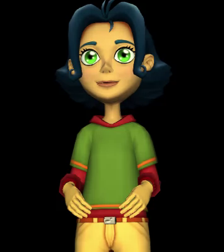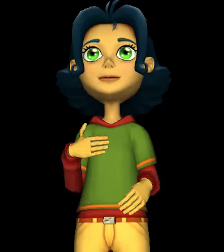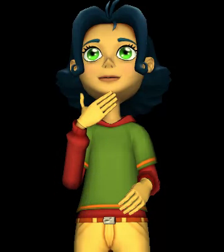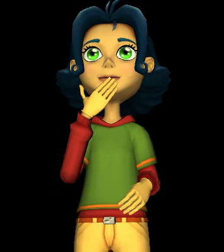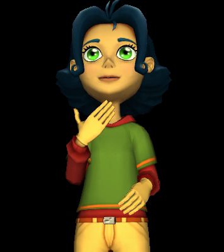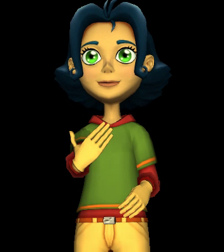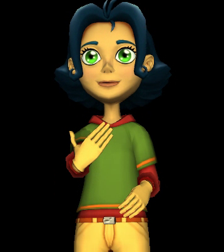يشكر